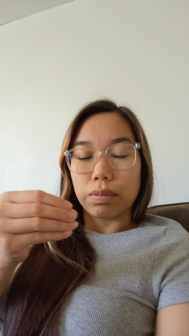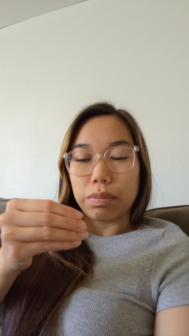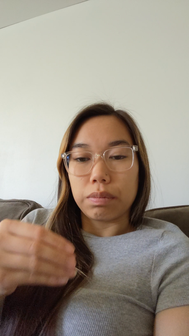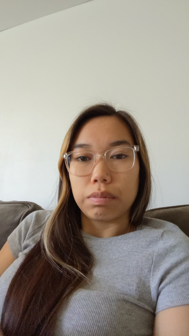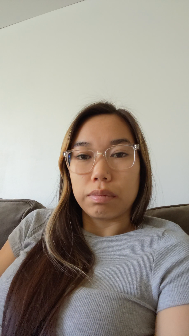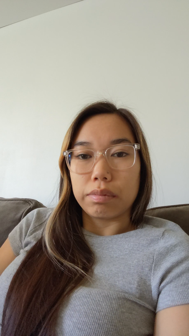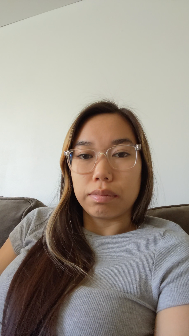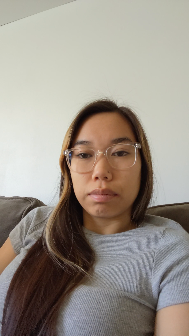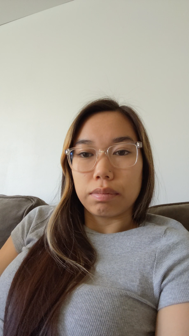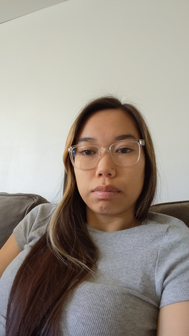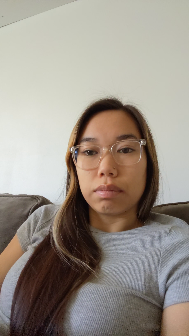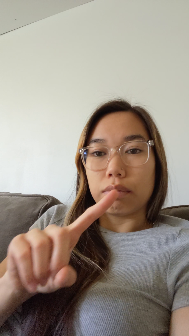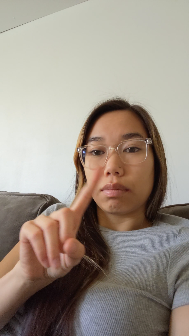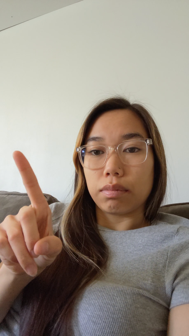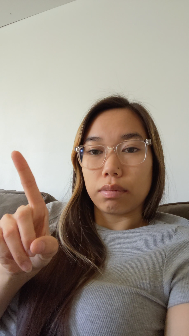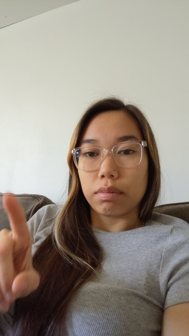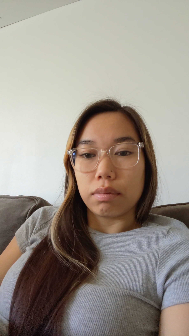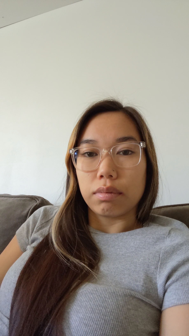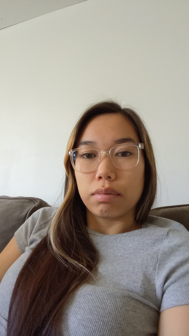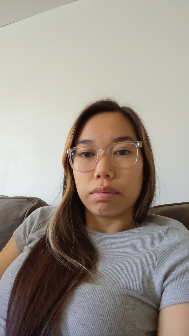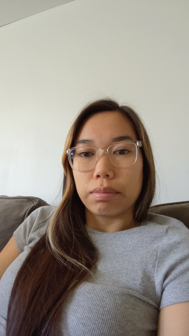but